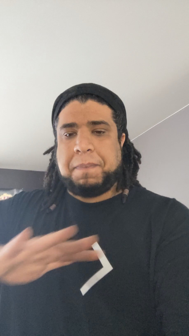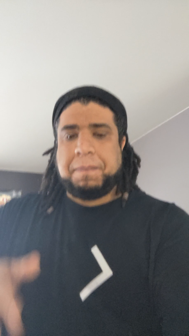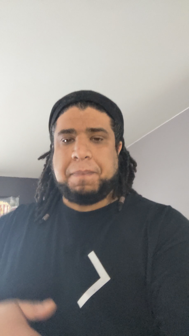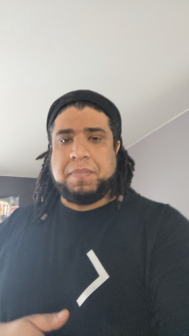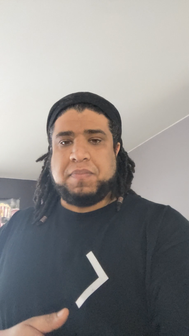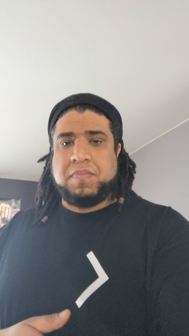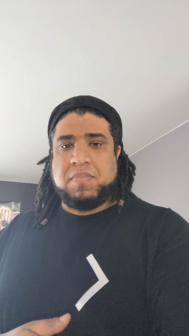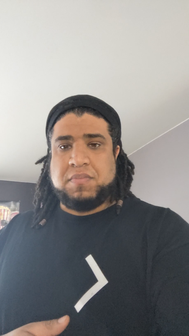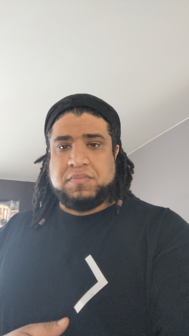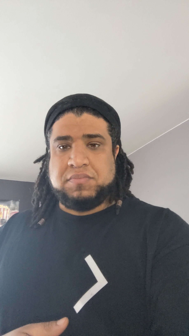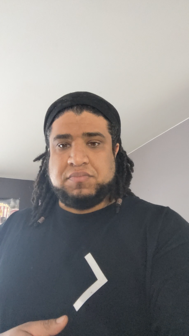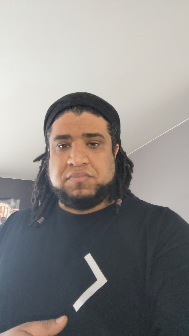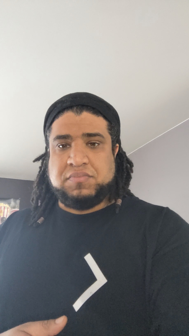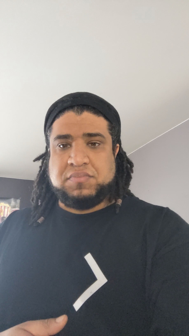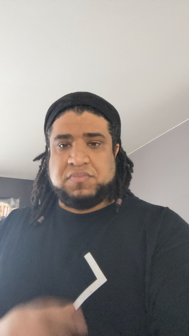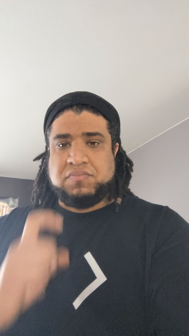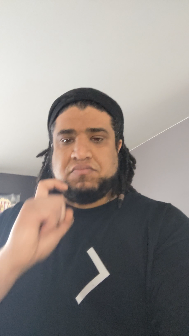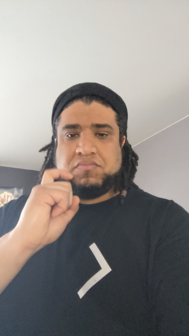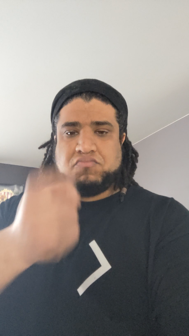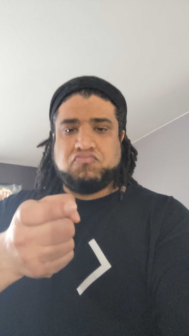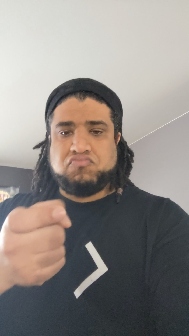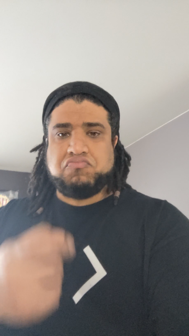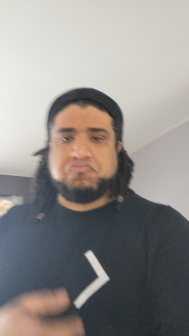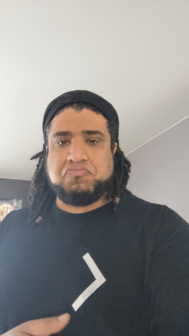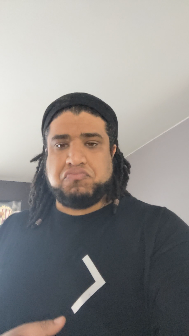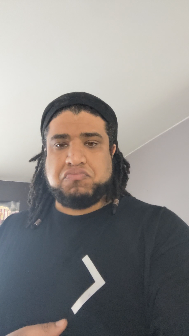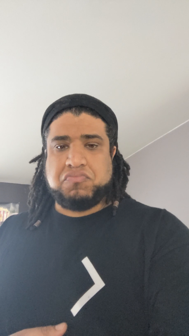present